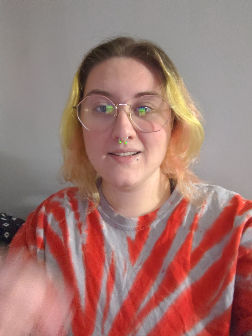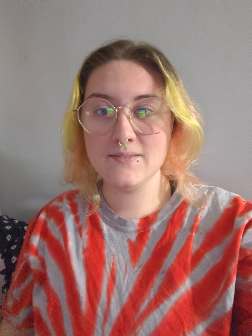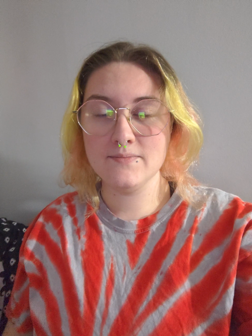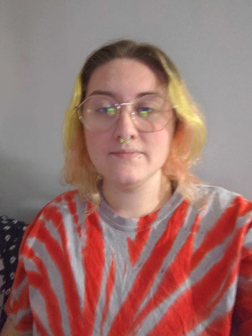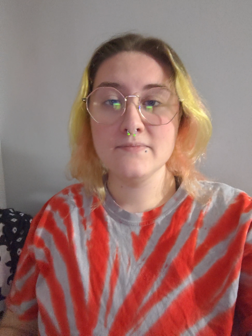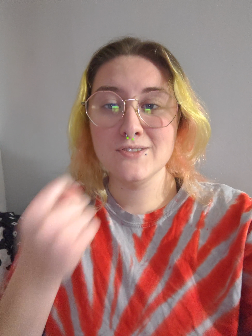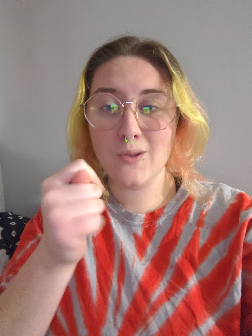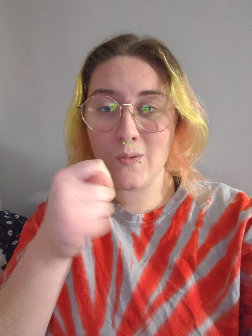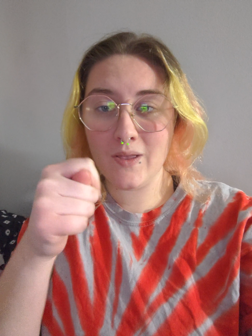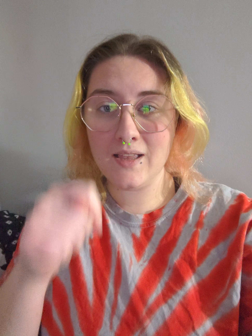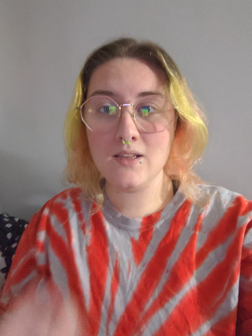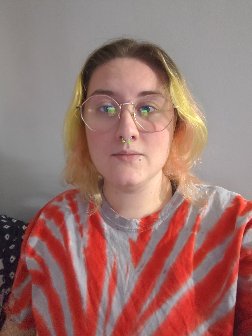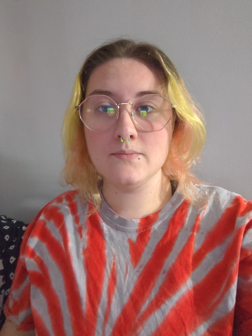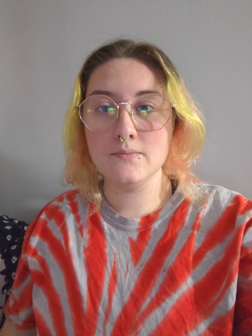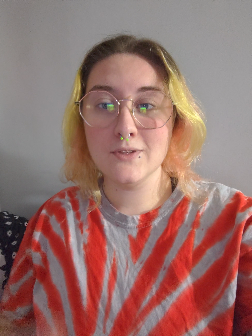toy